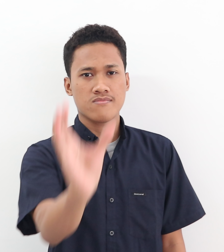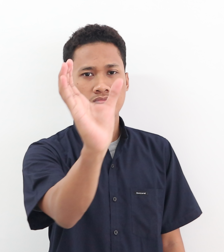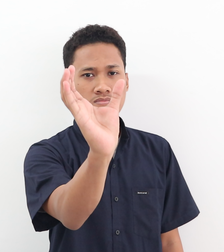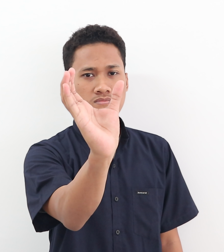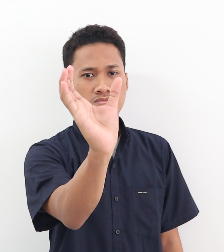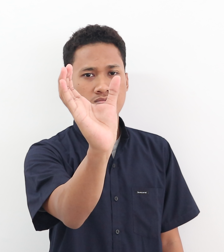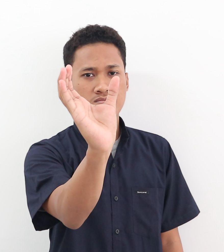U